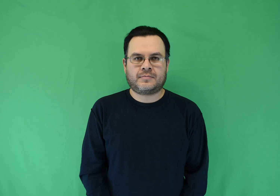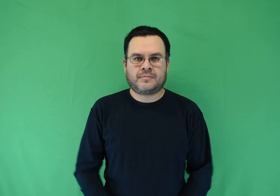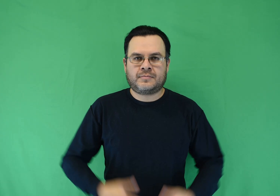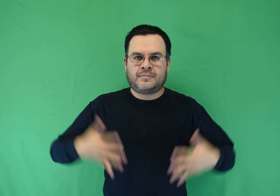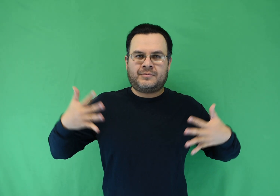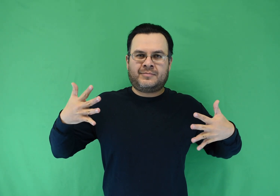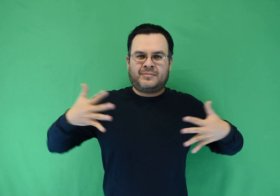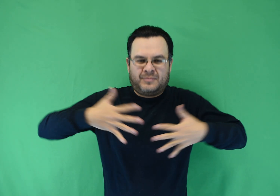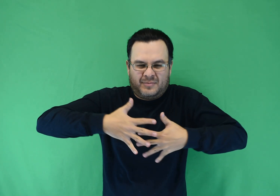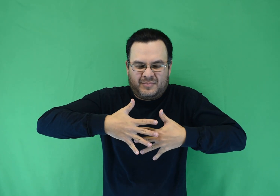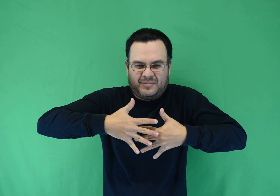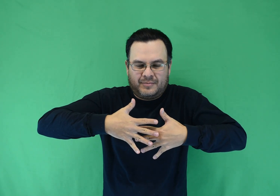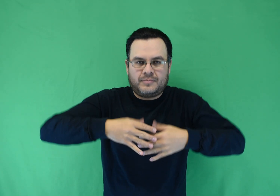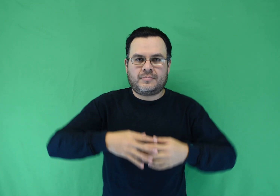opresión en pecho